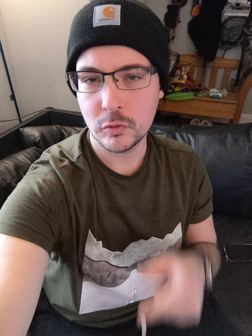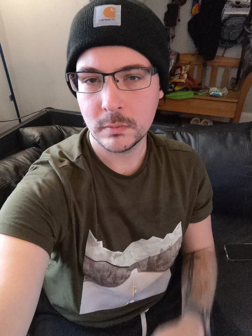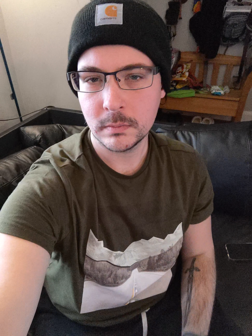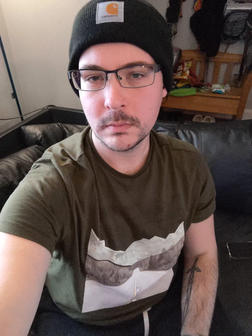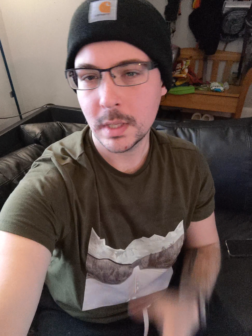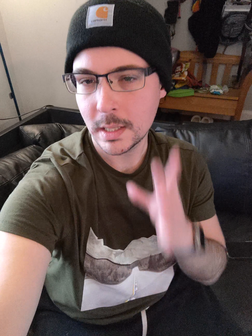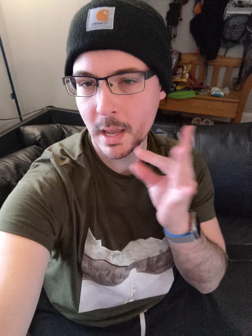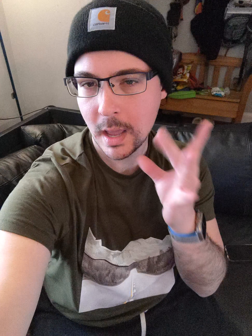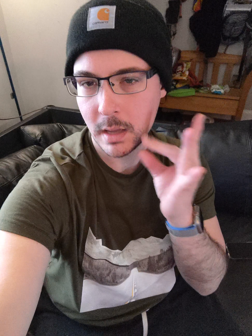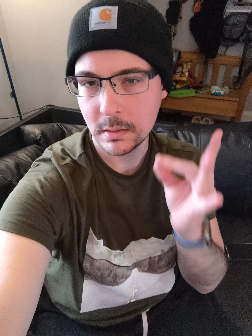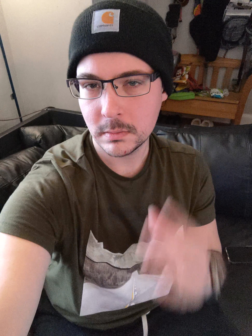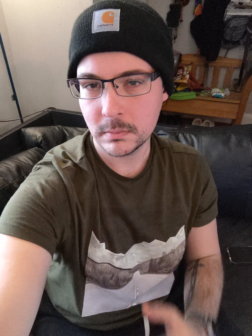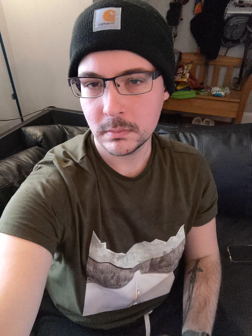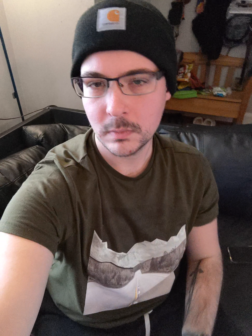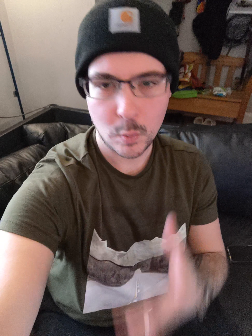cat